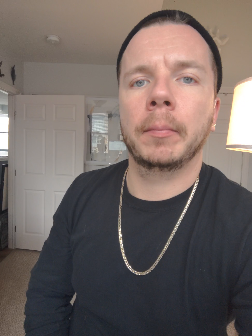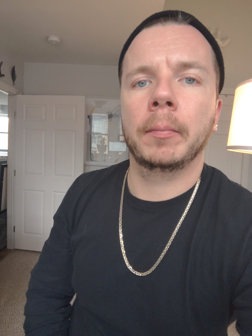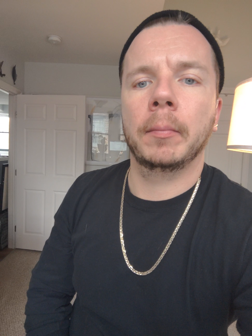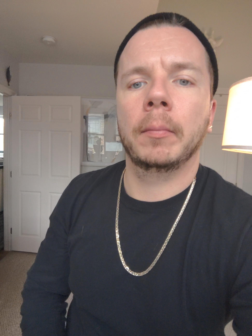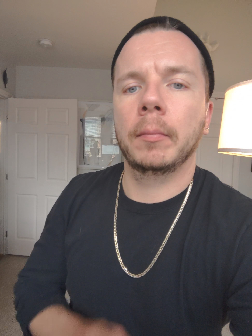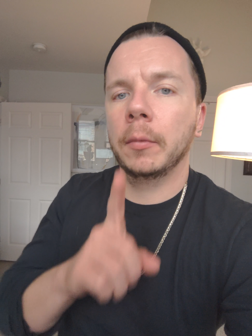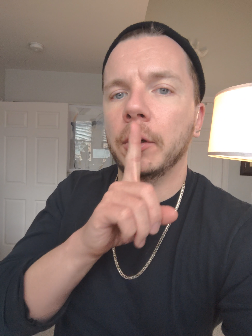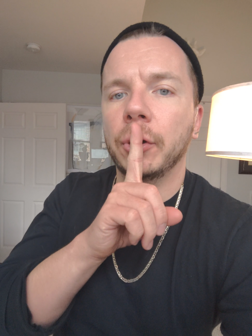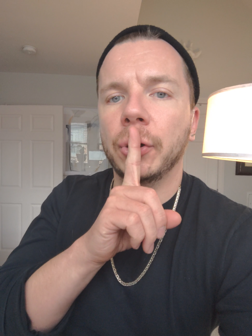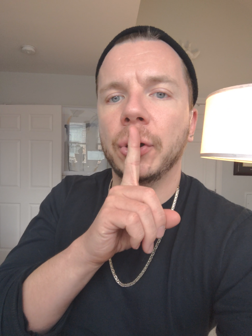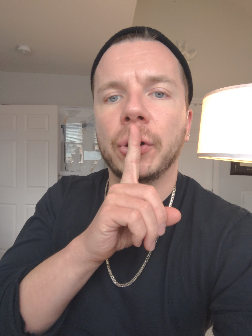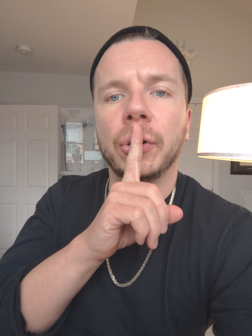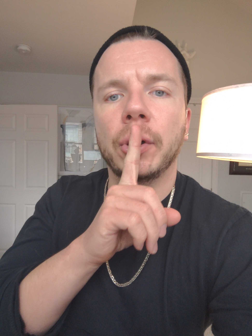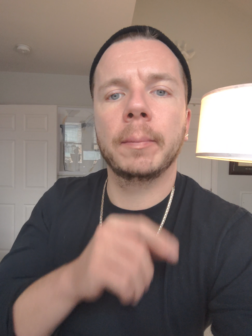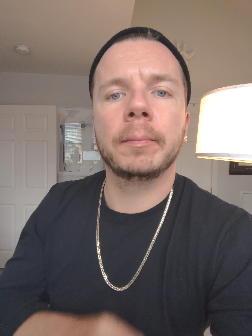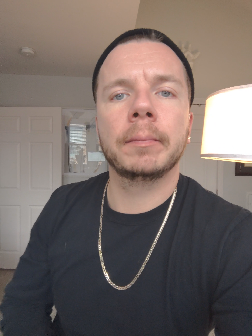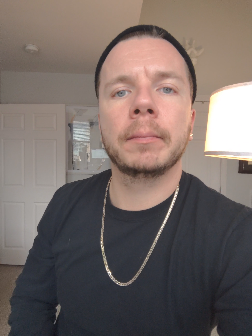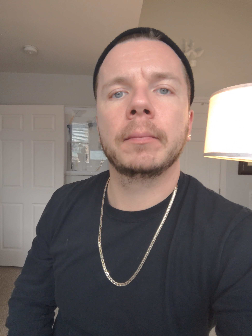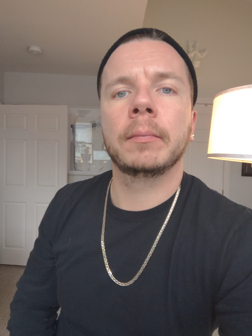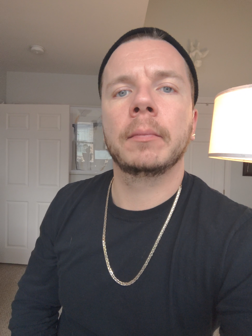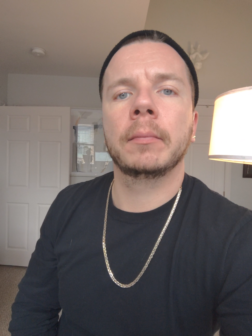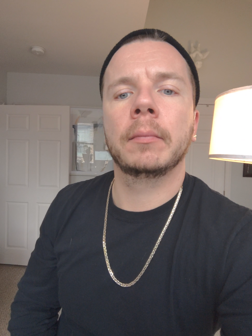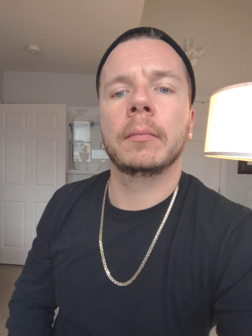shhh